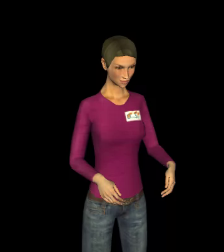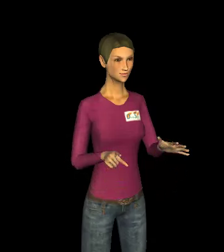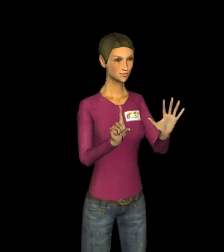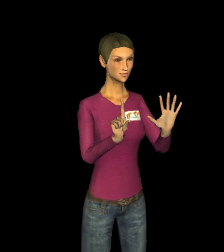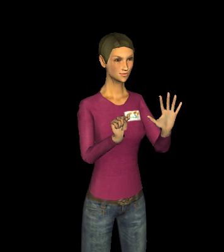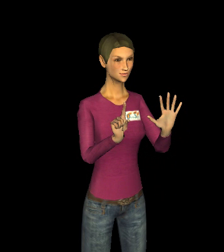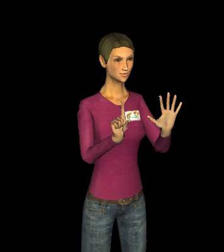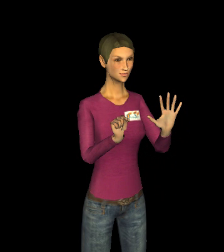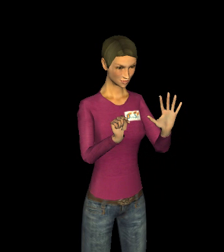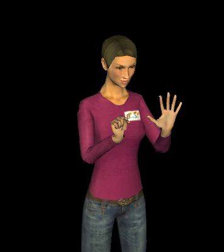70